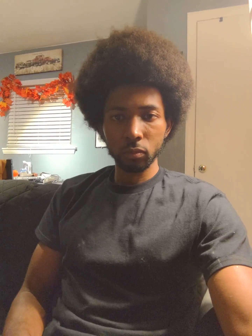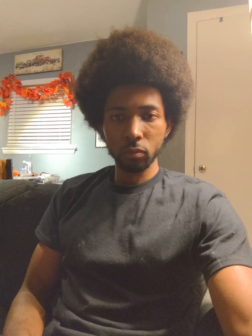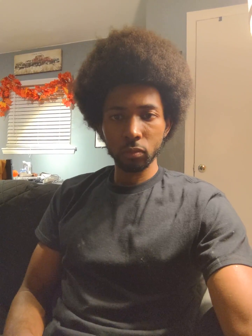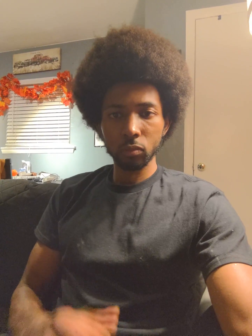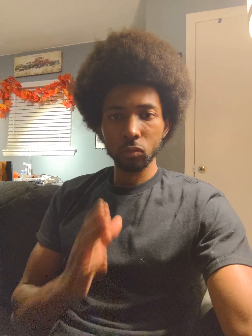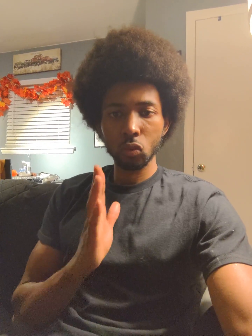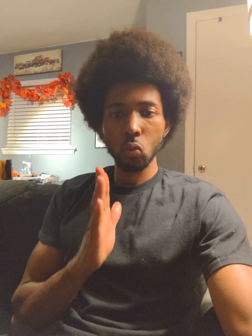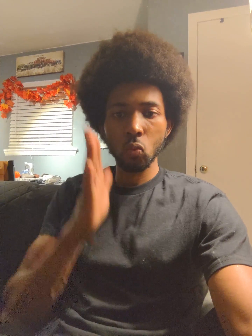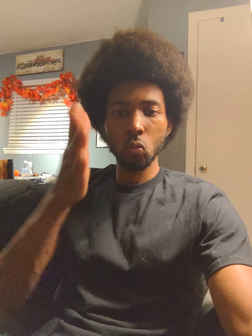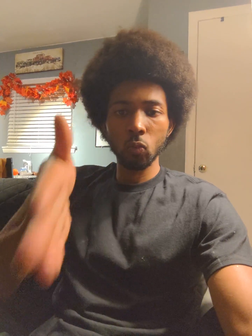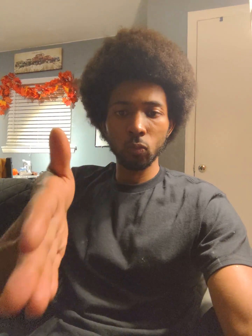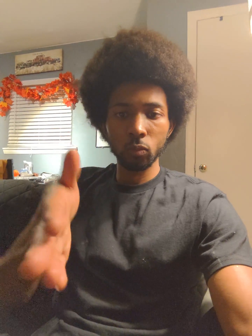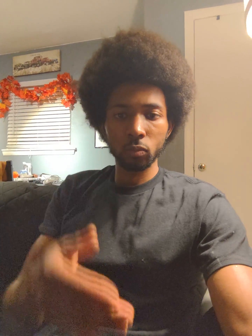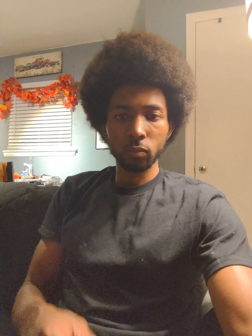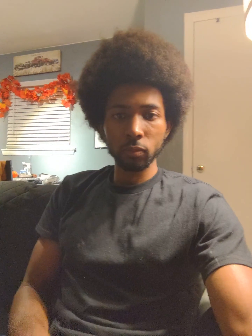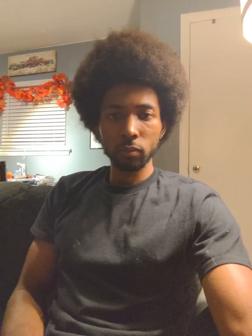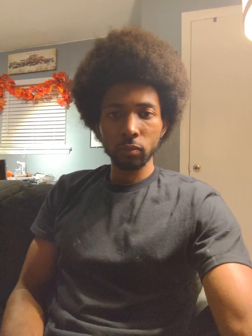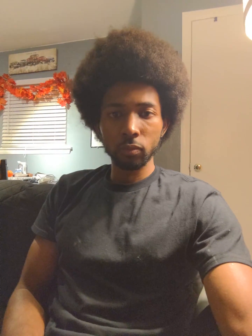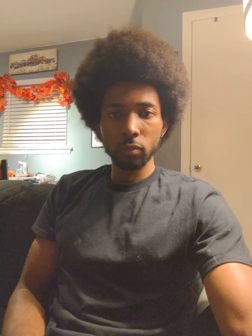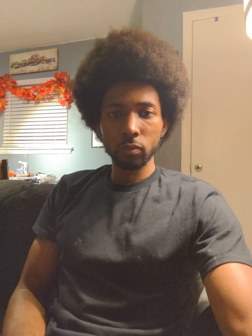over